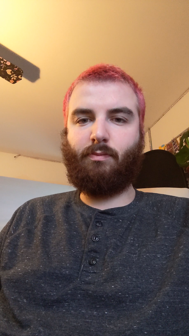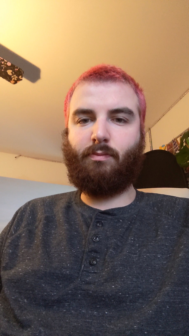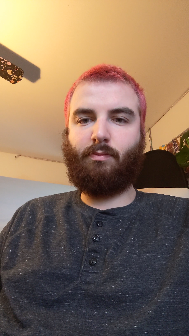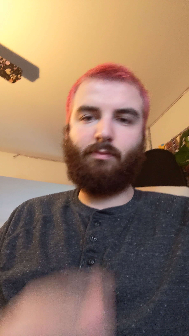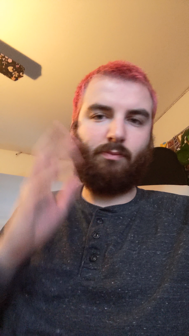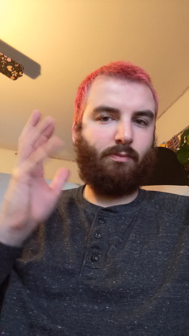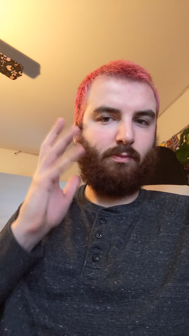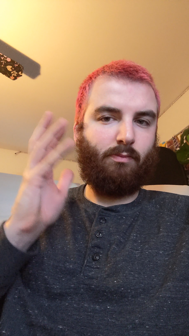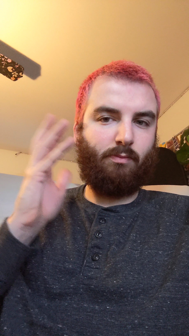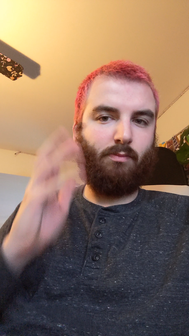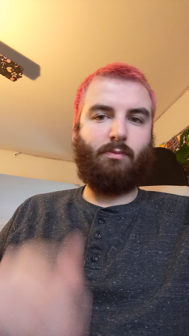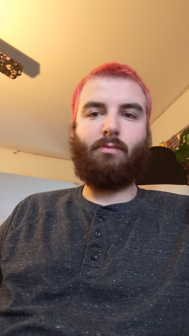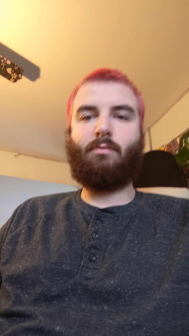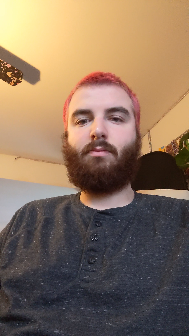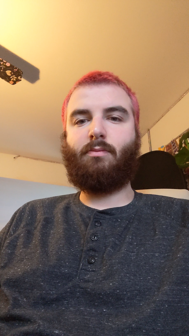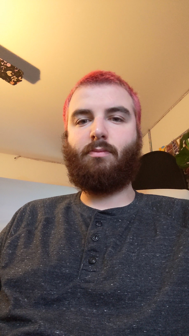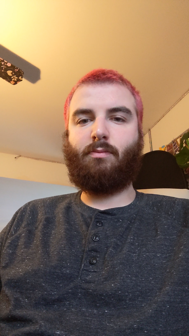pillow